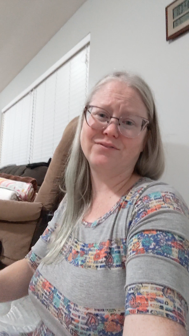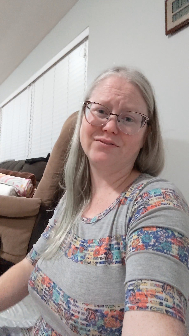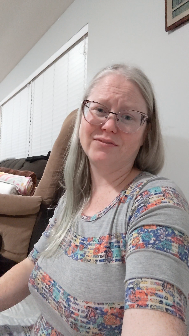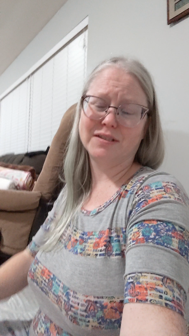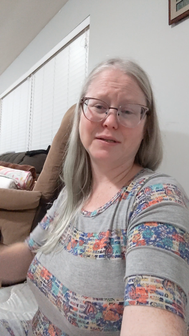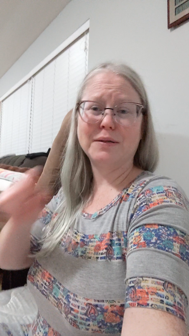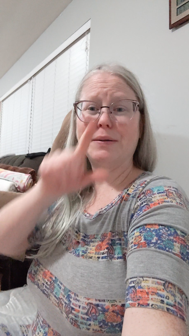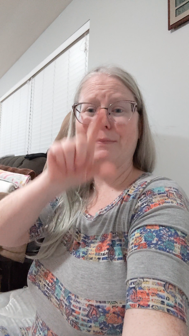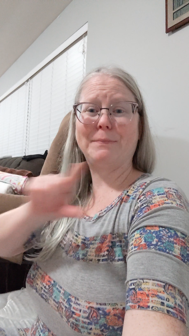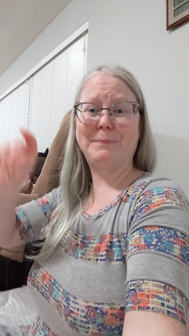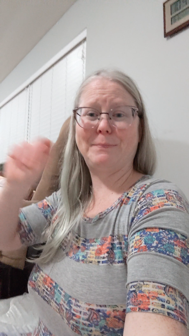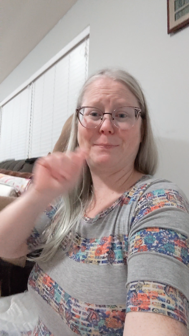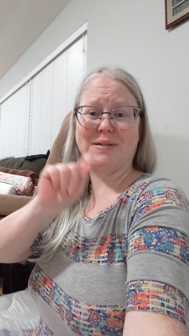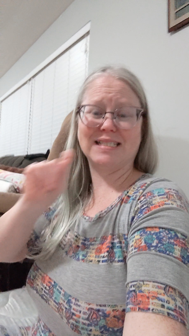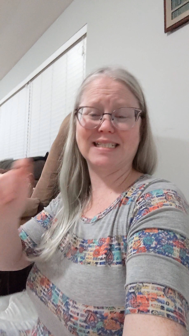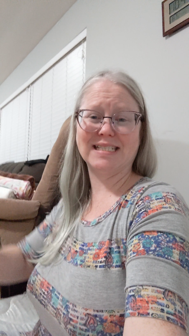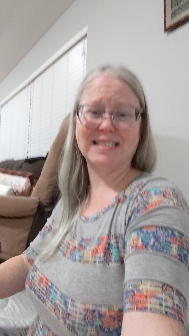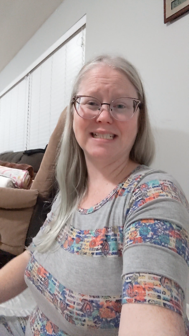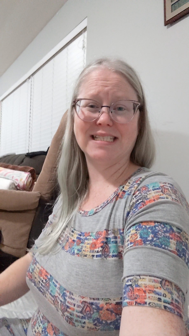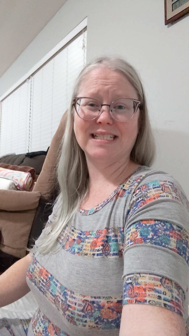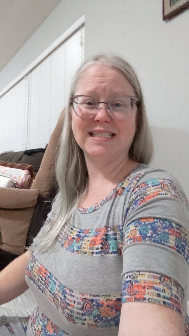peas